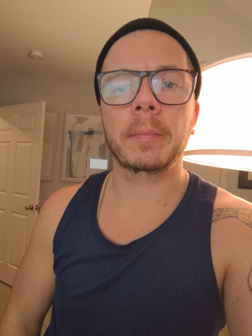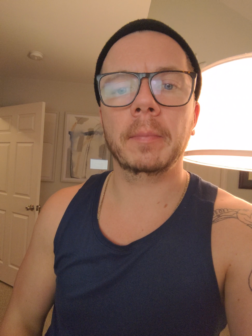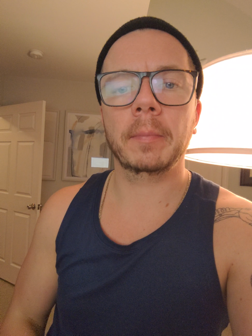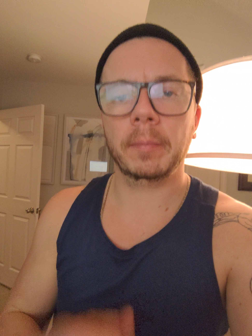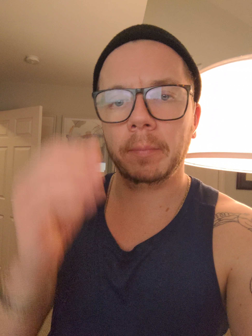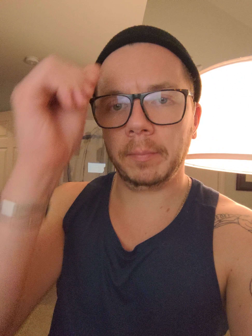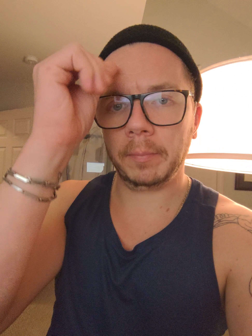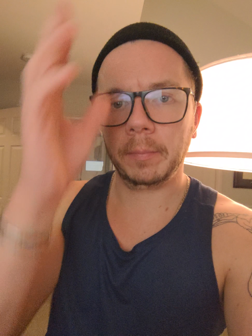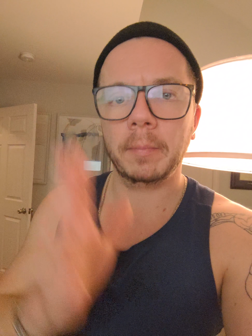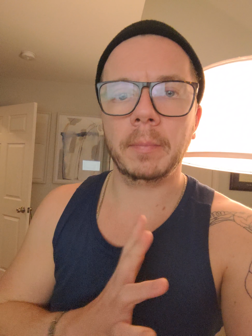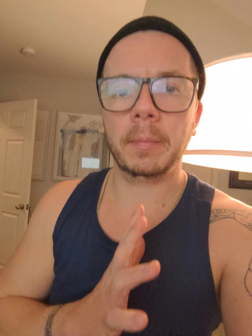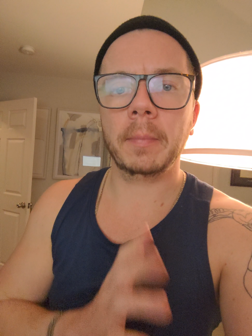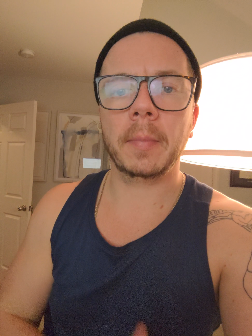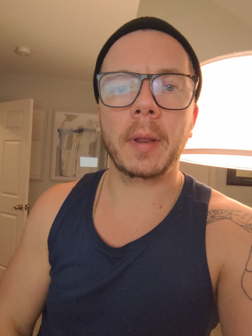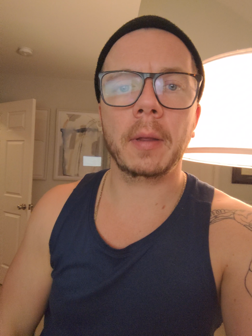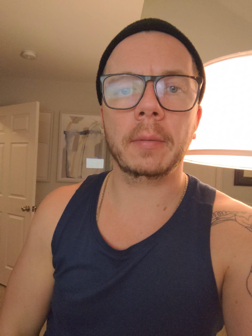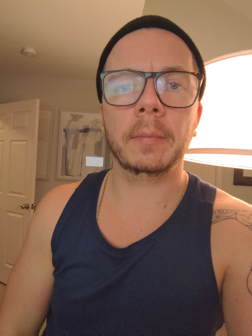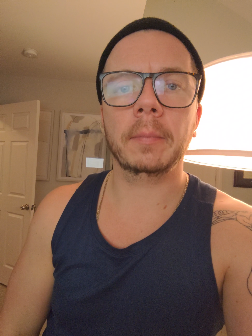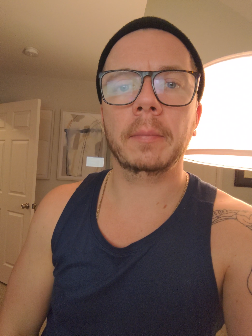man